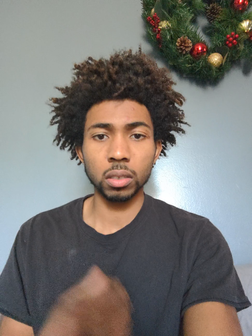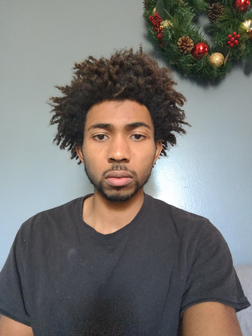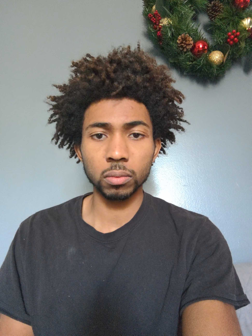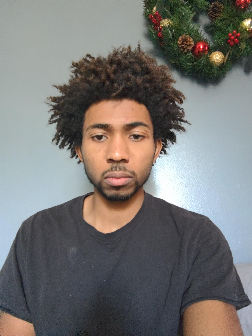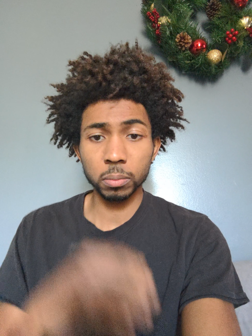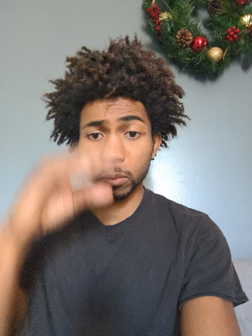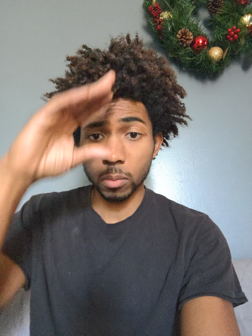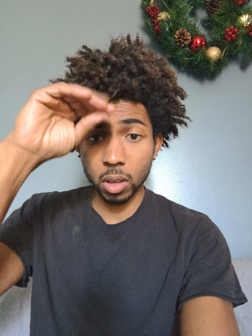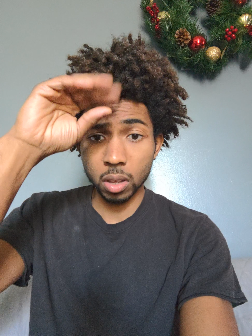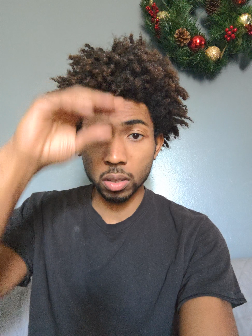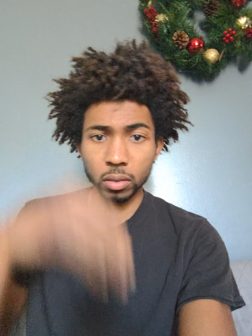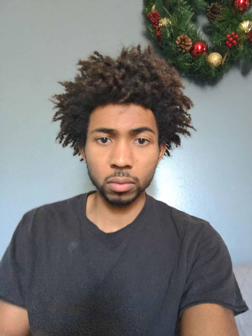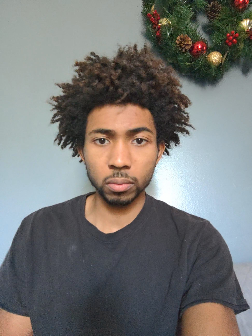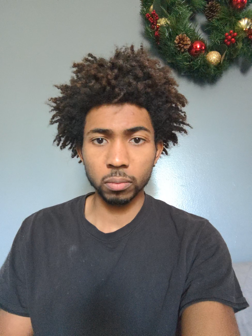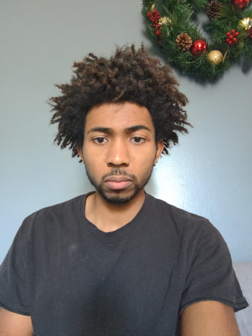boy